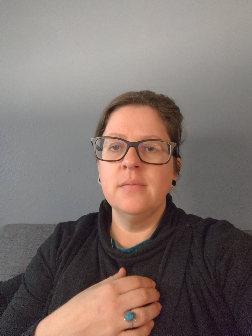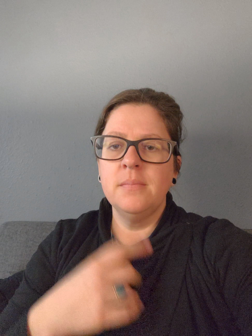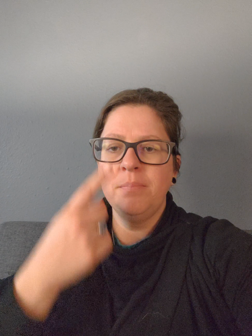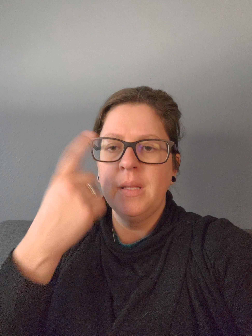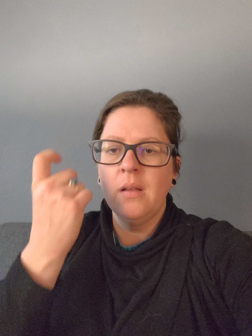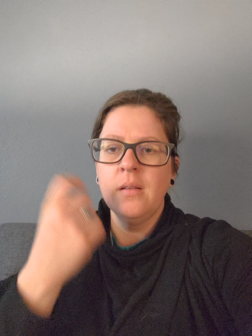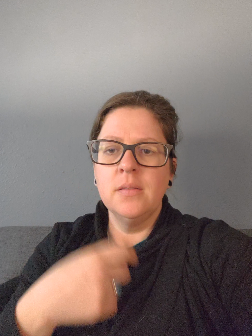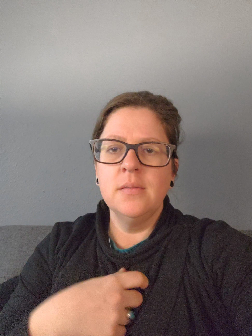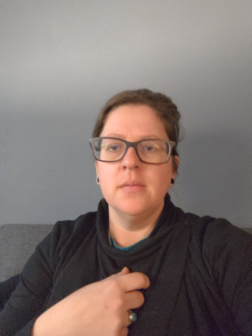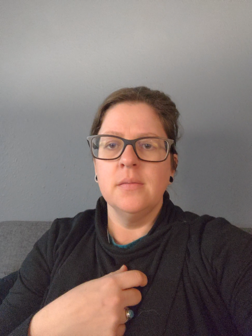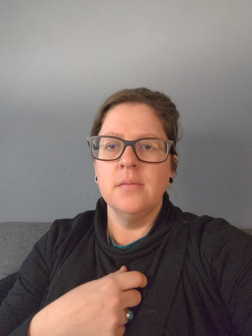because